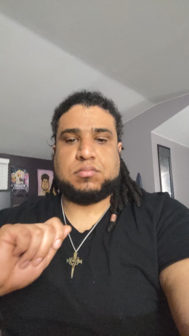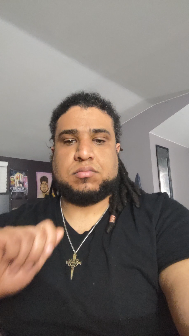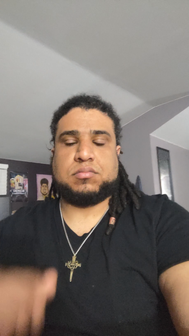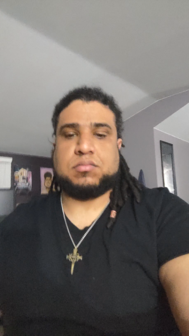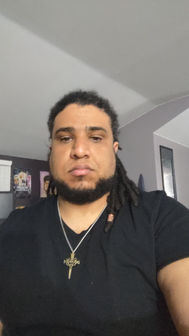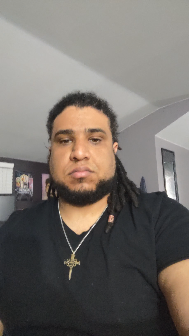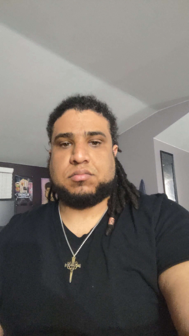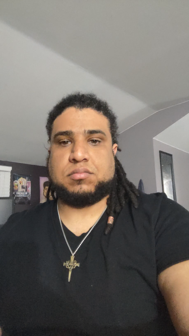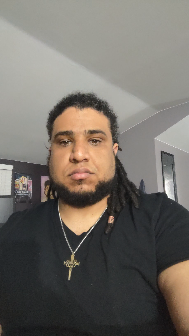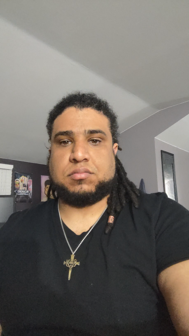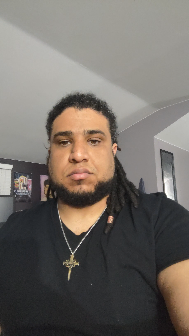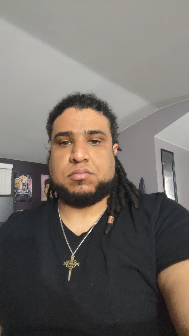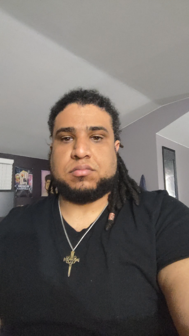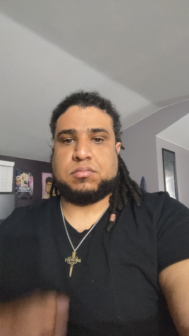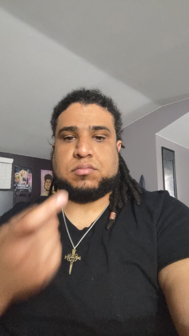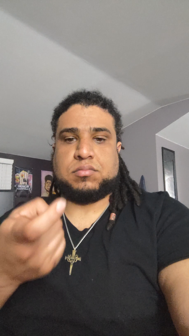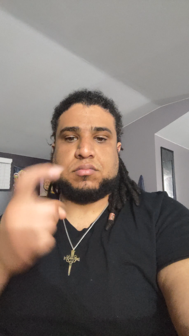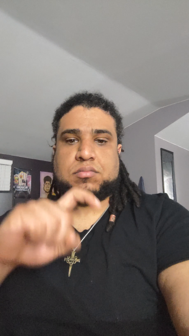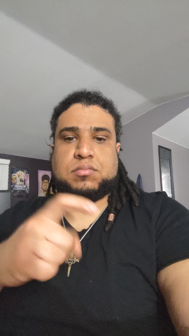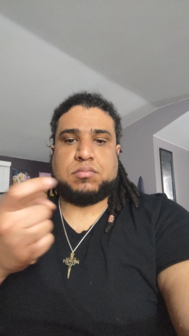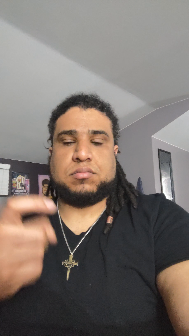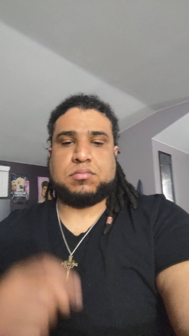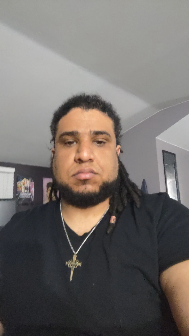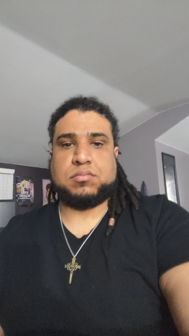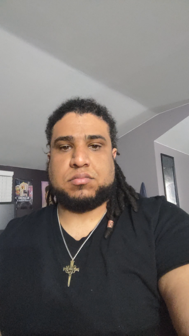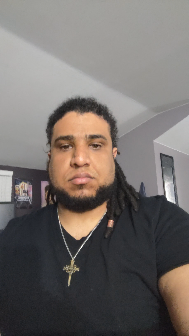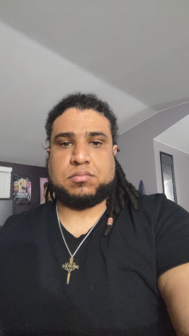friend